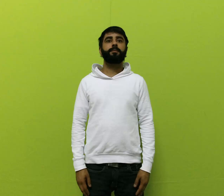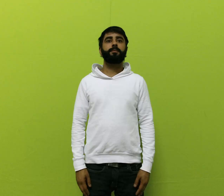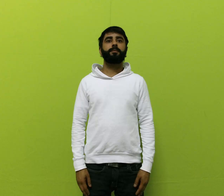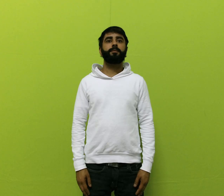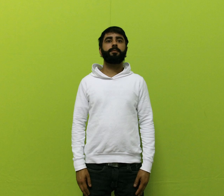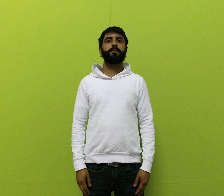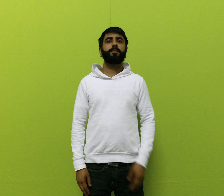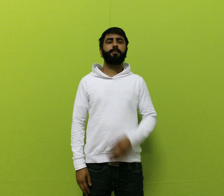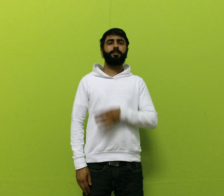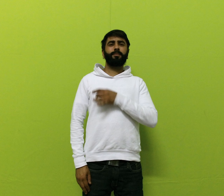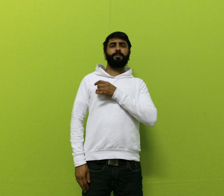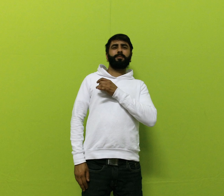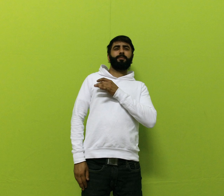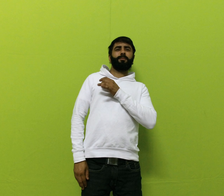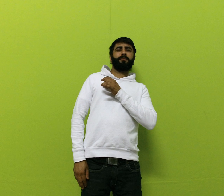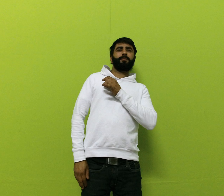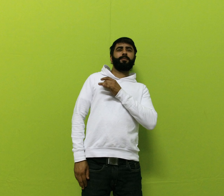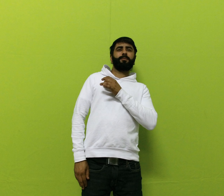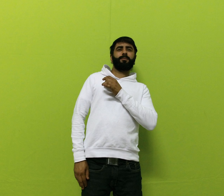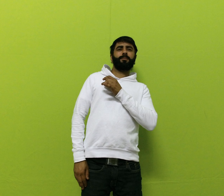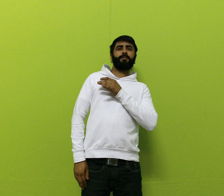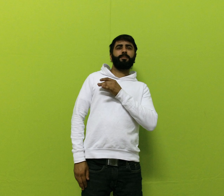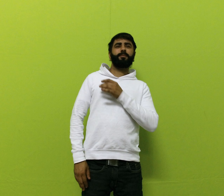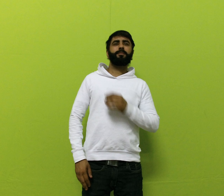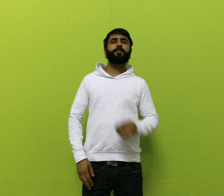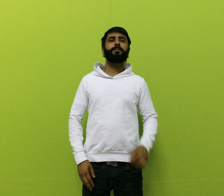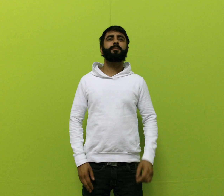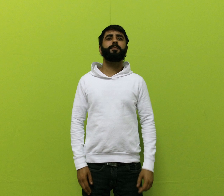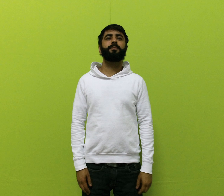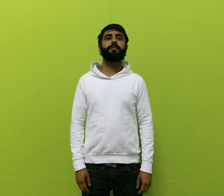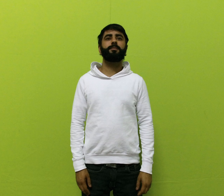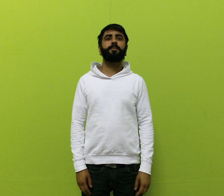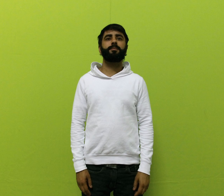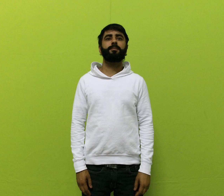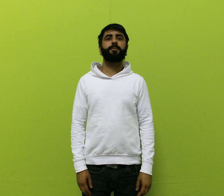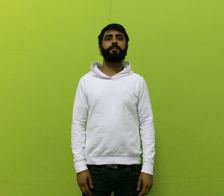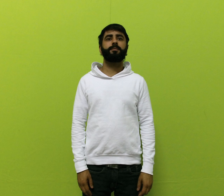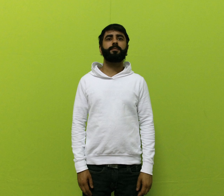medo